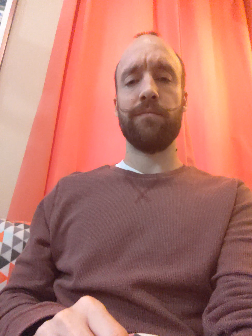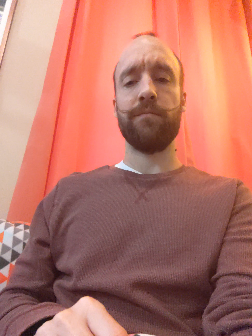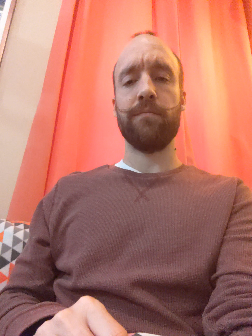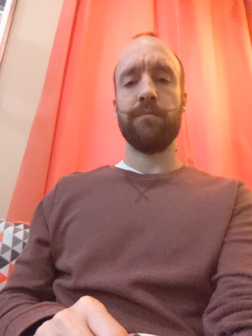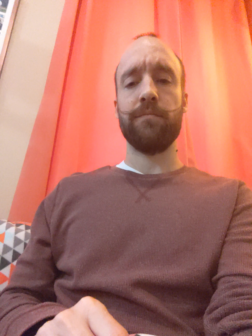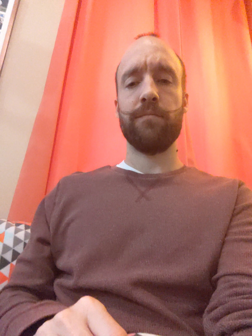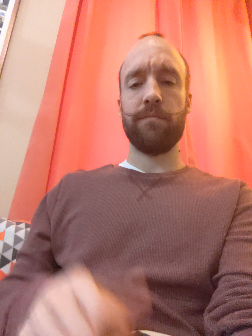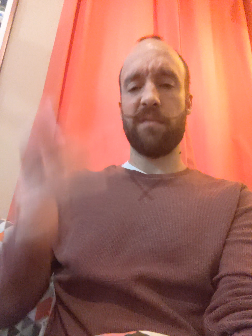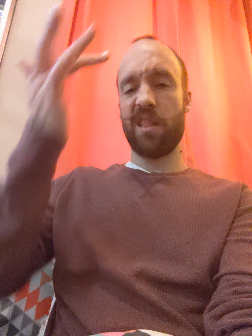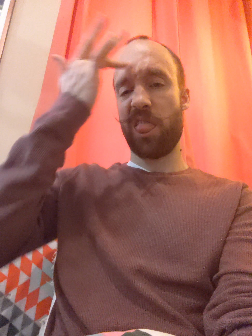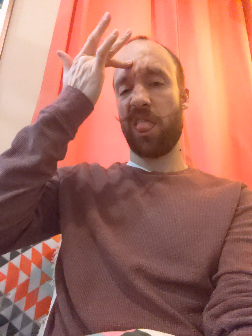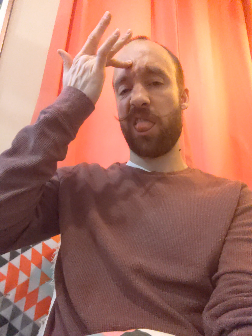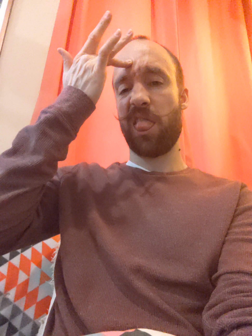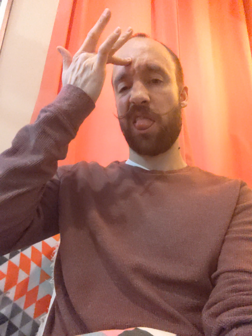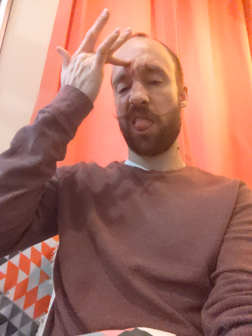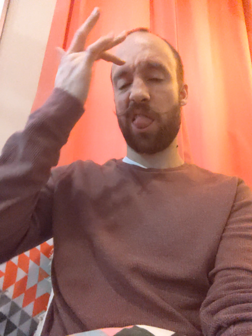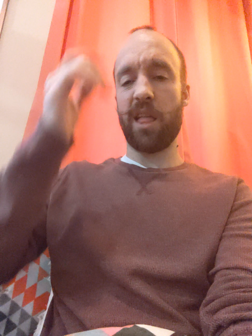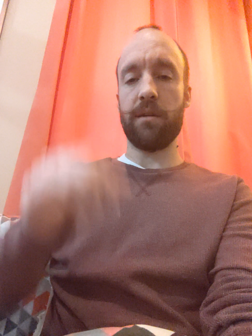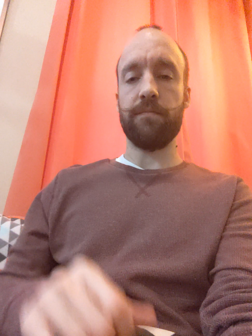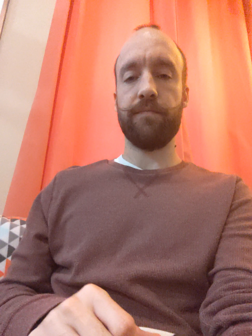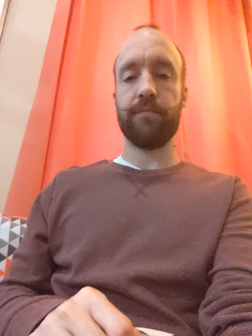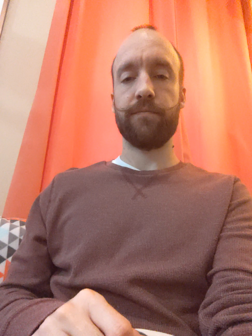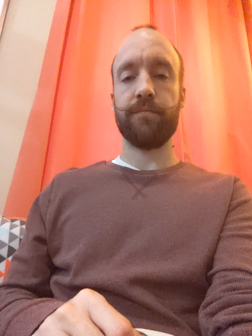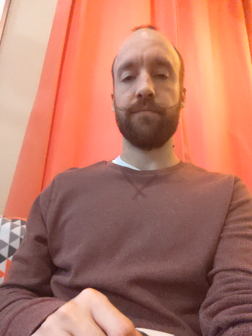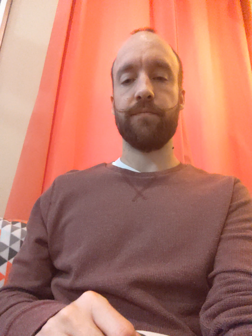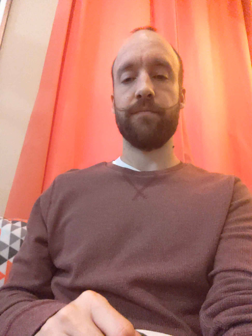sick